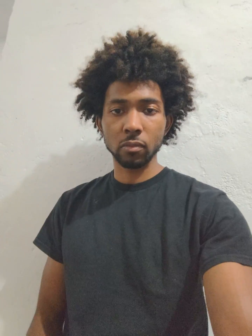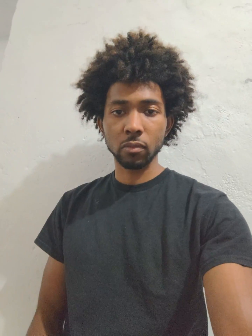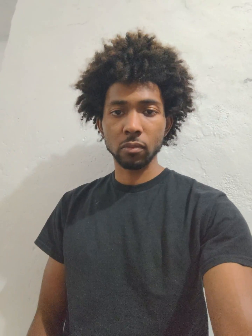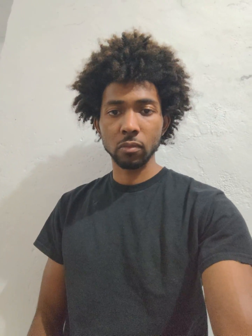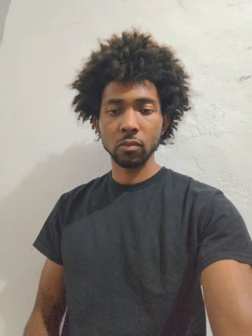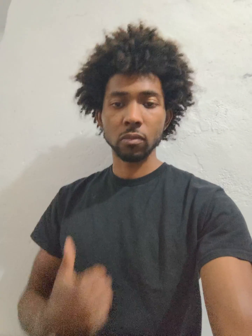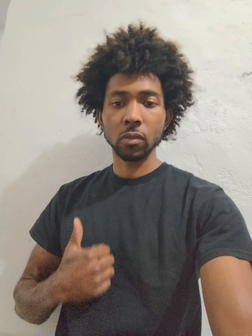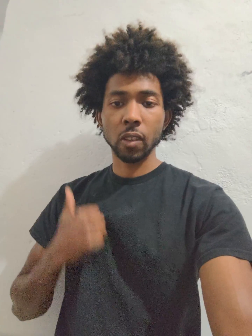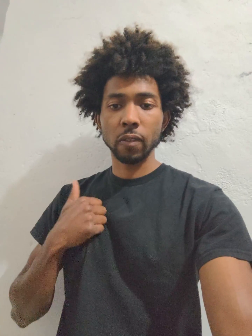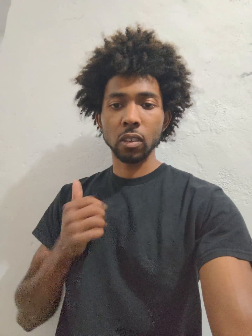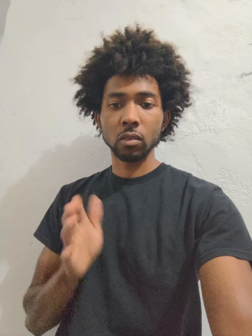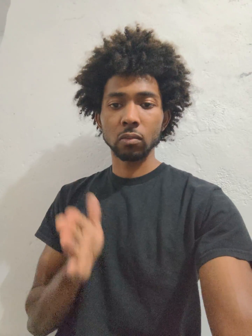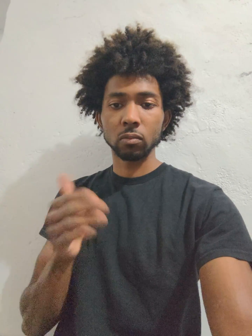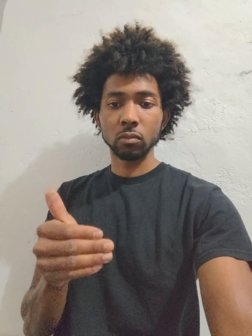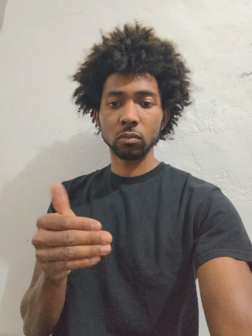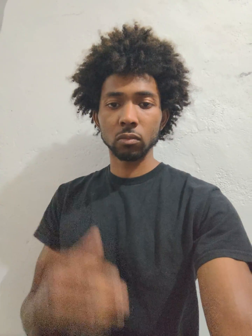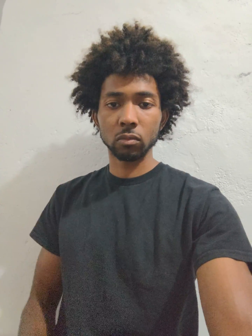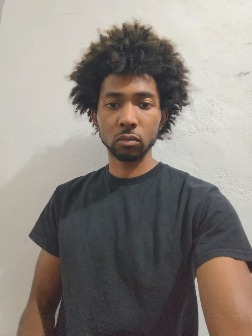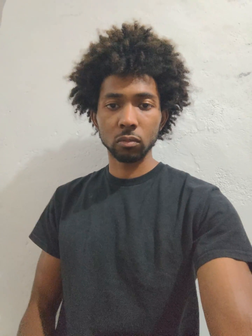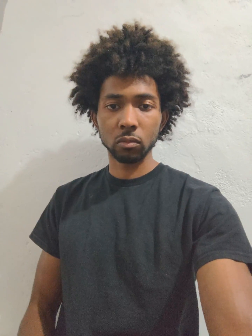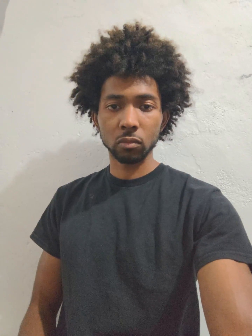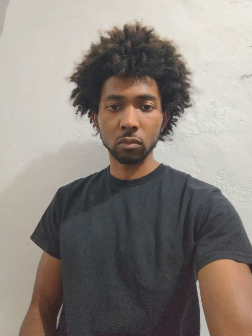living room